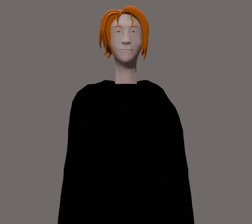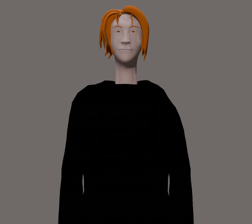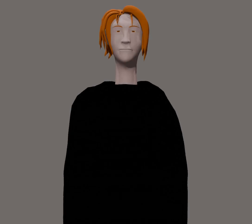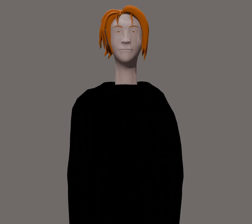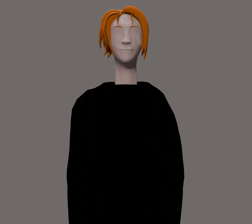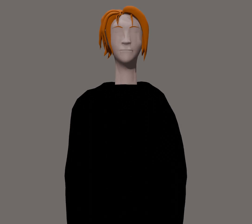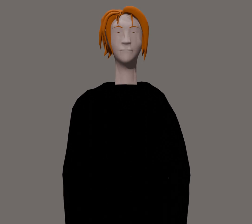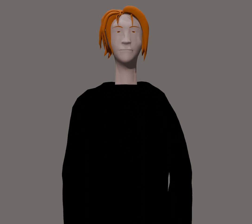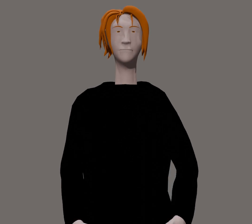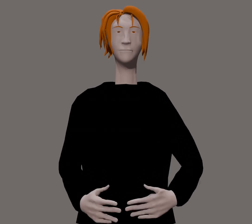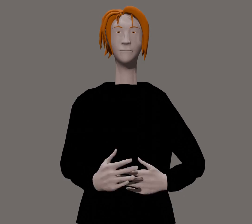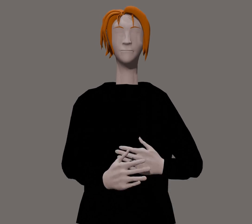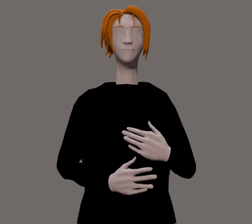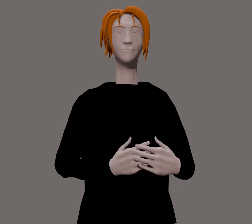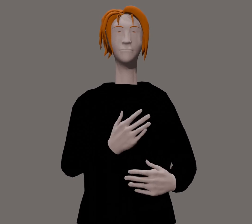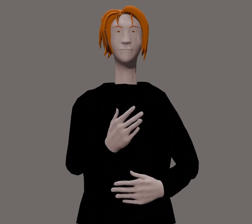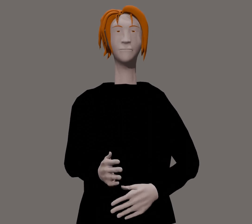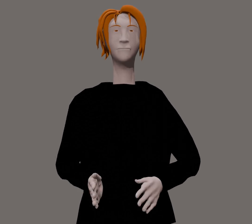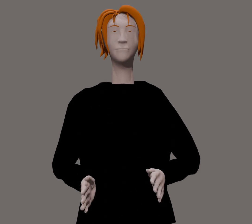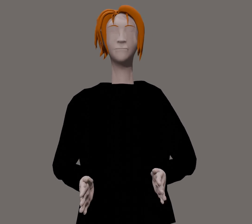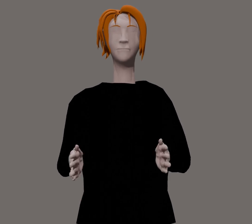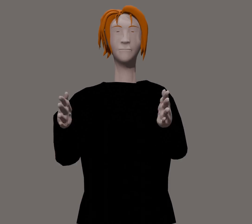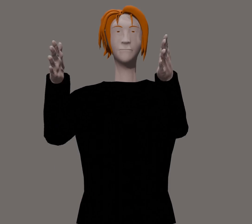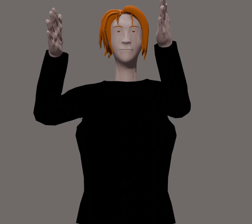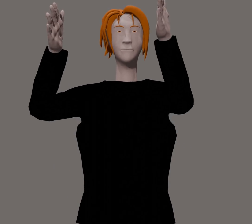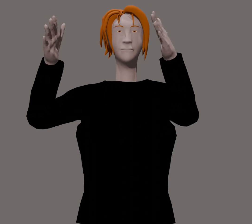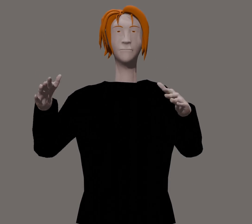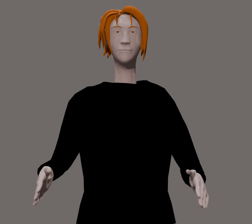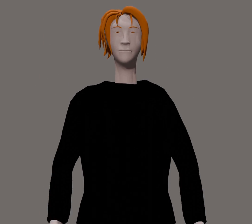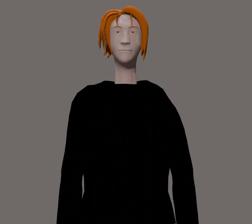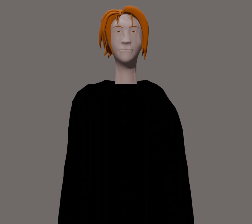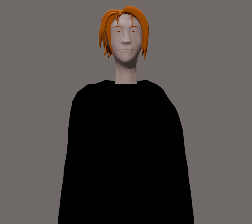Chimney